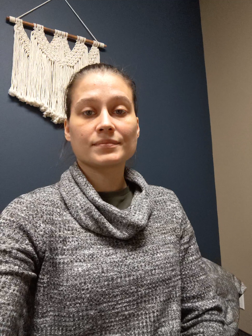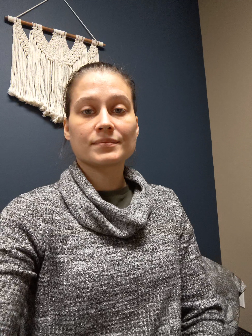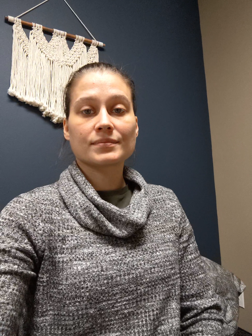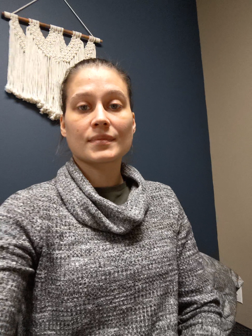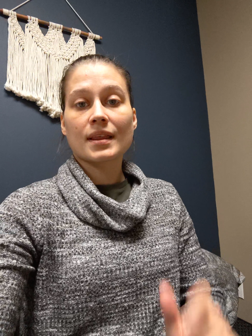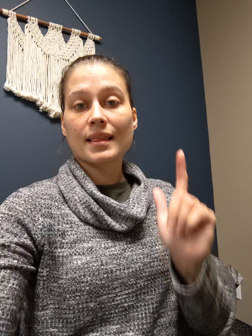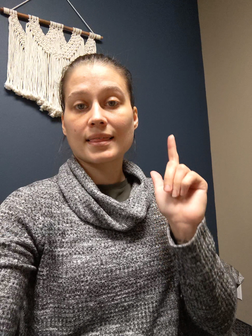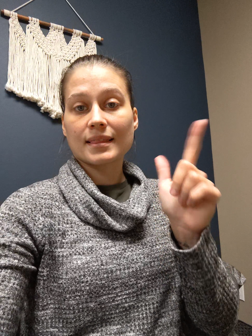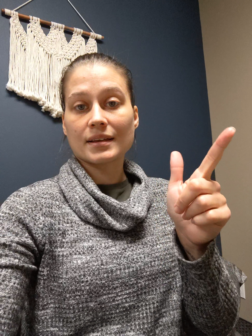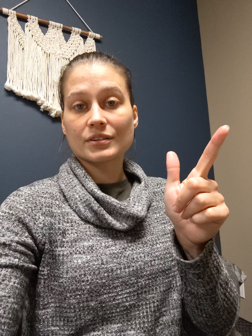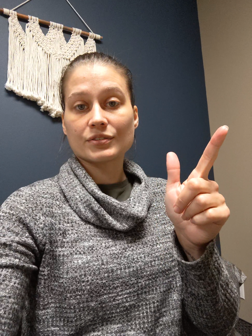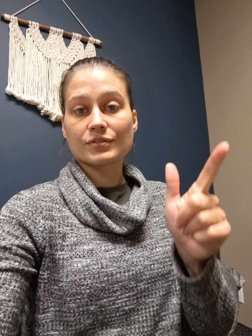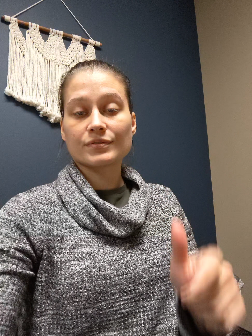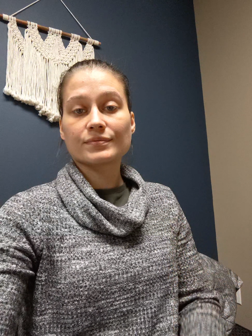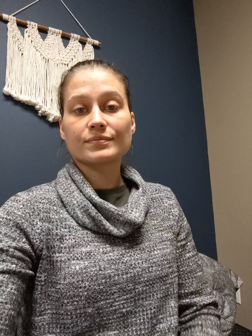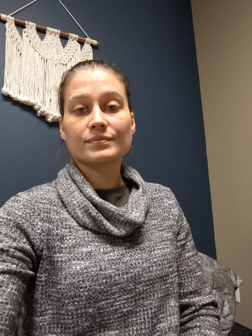later